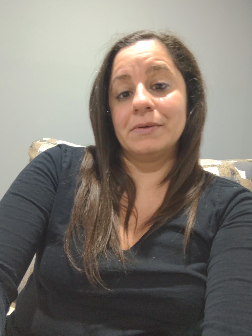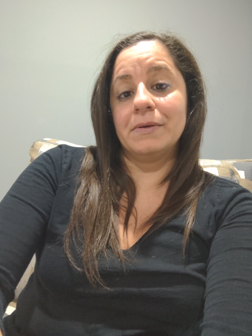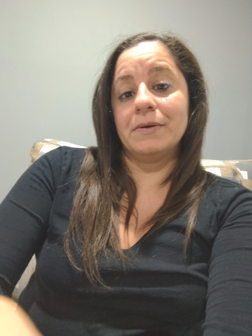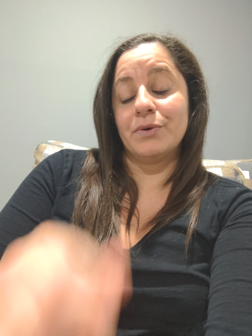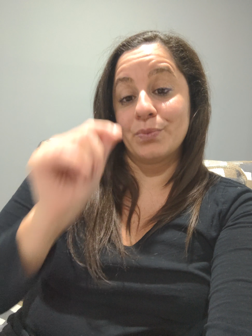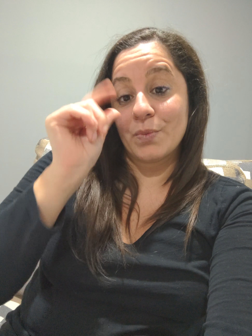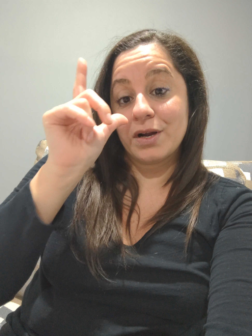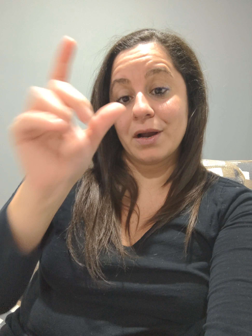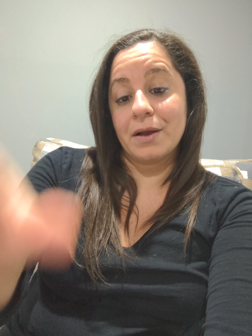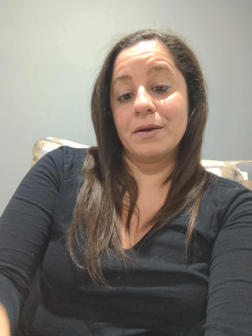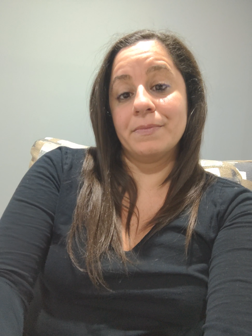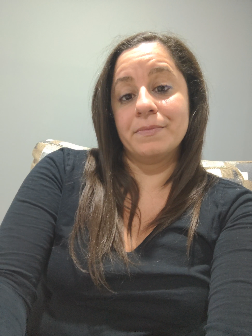wake